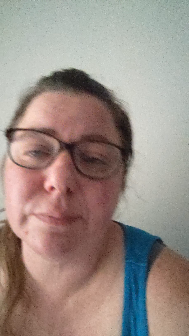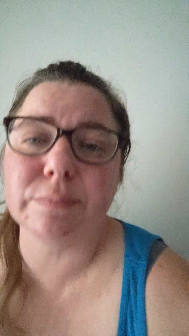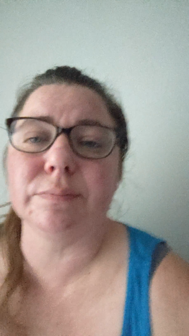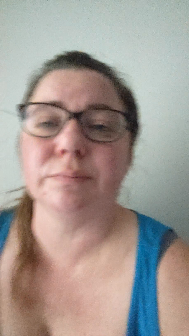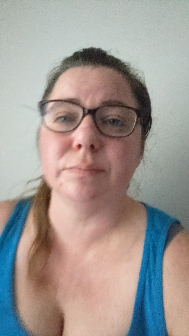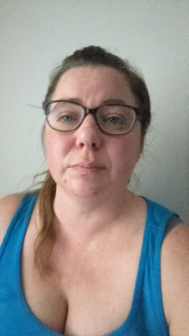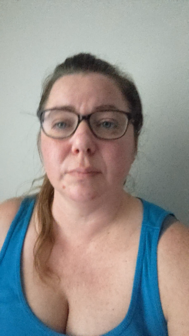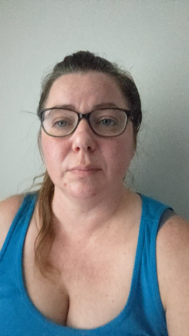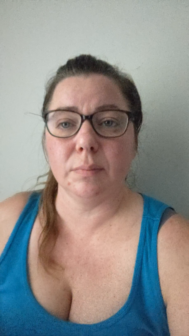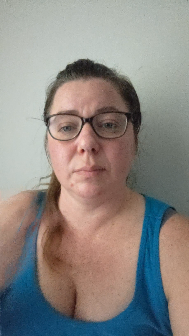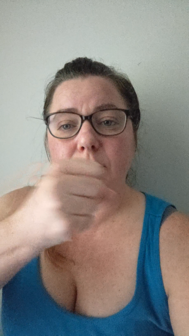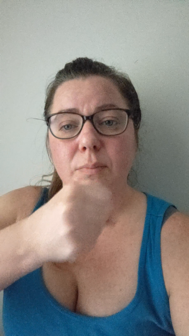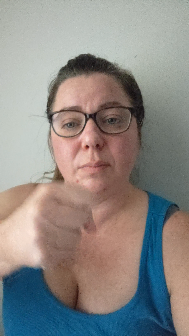coffee